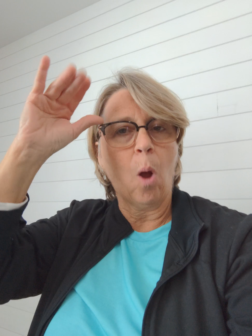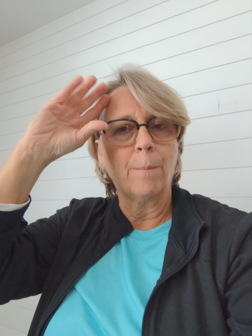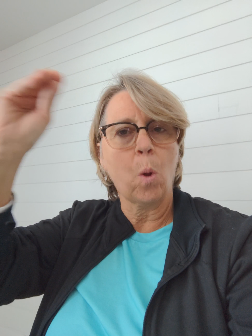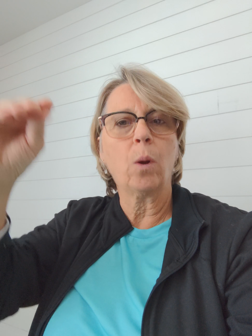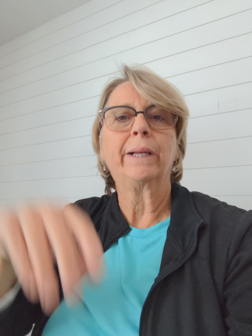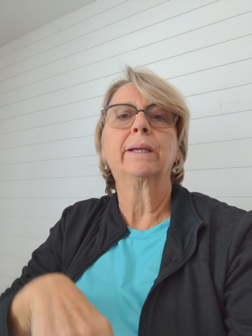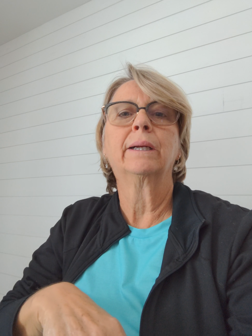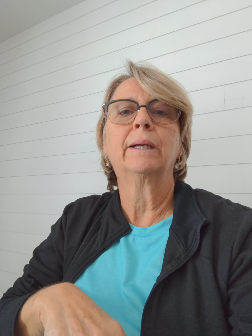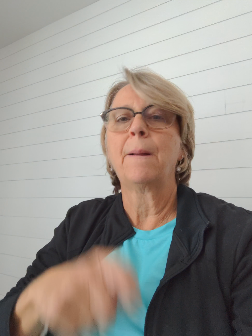cowboy